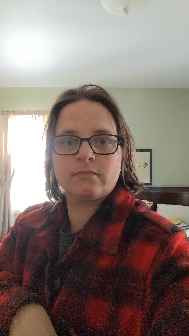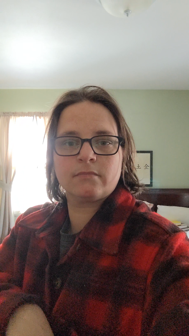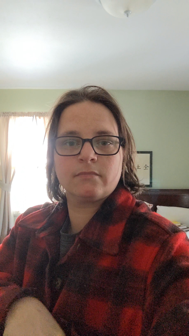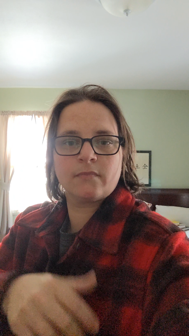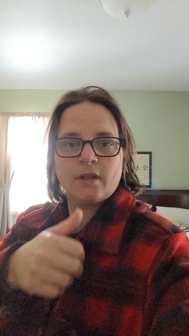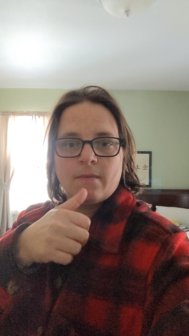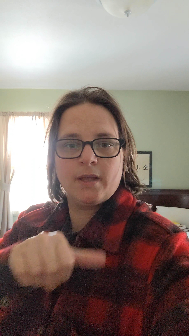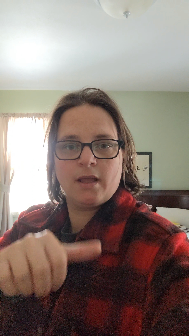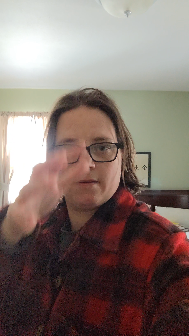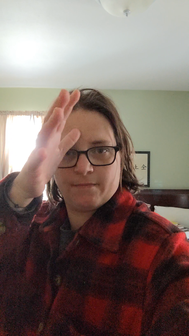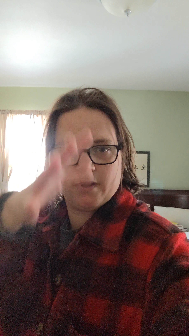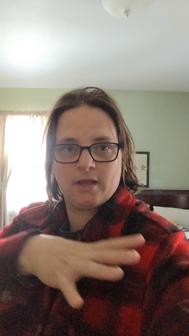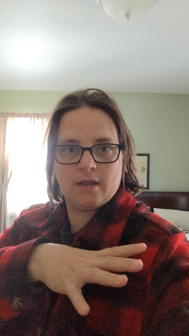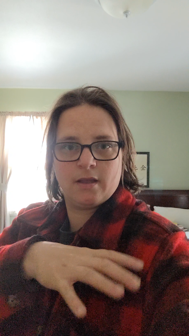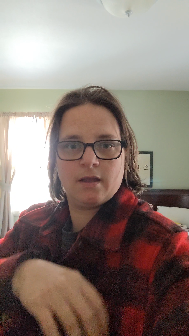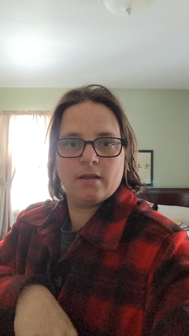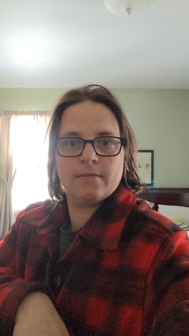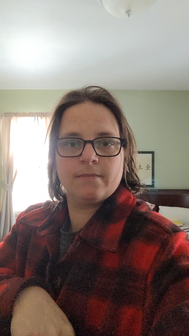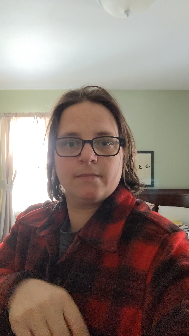mailman